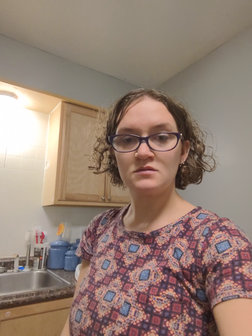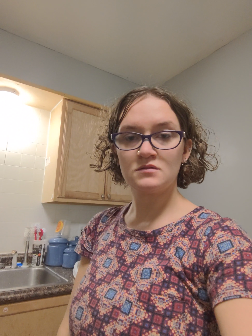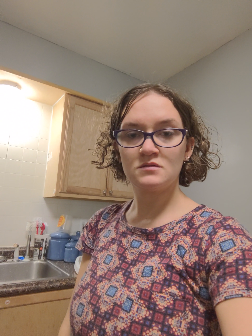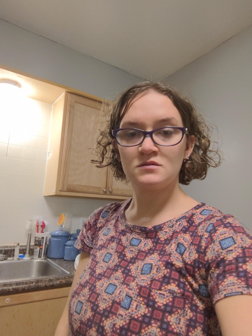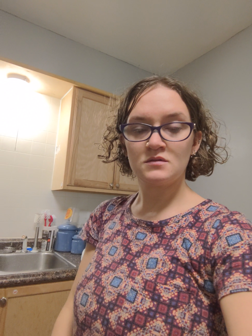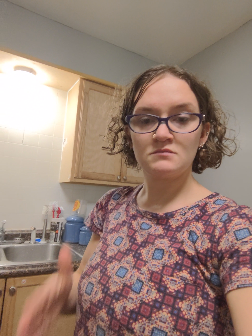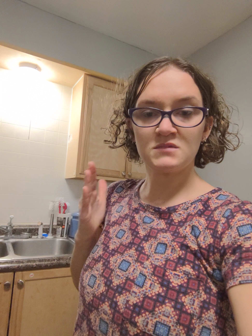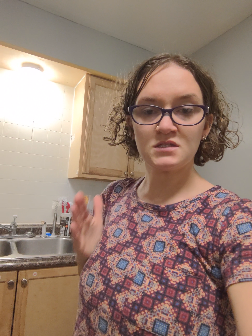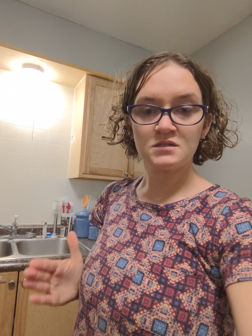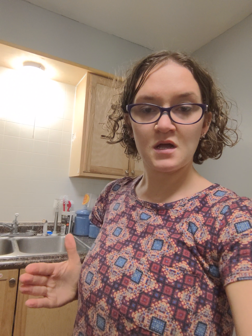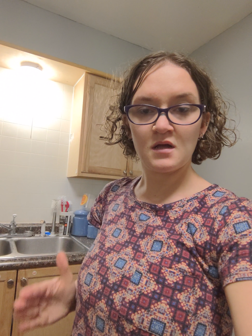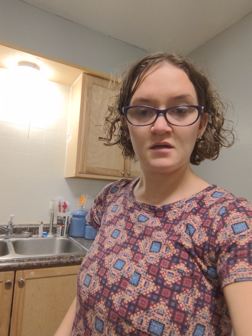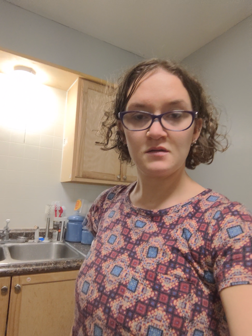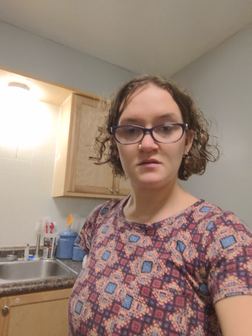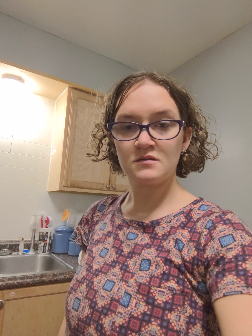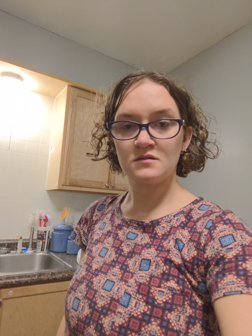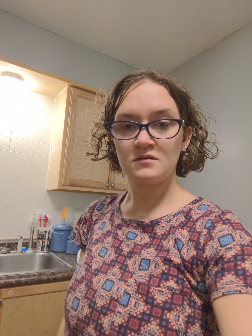beside